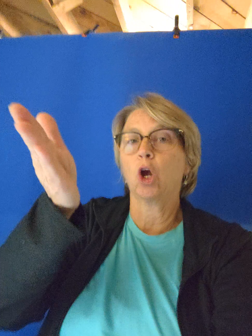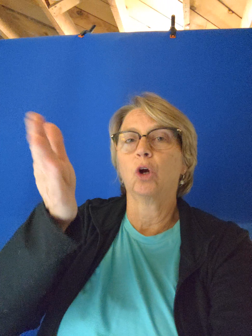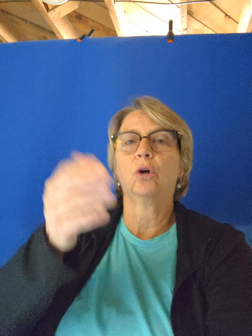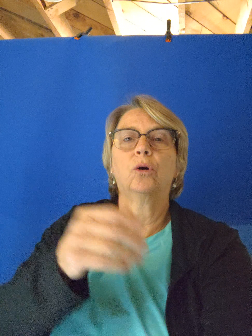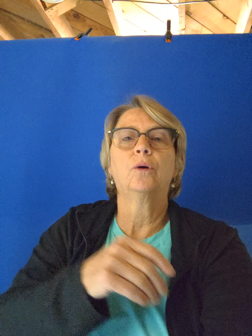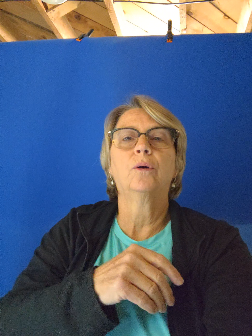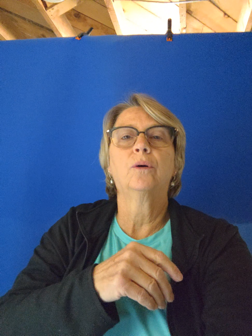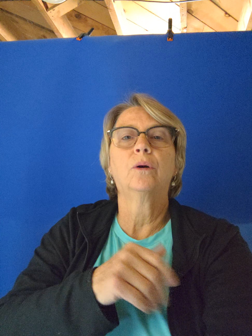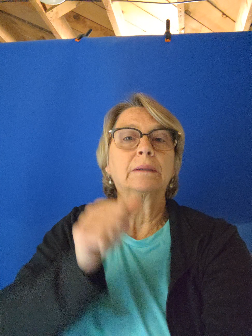there